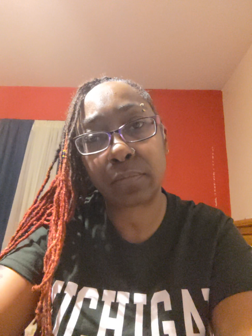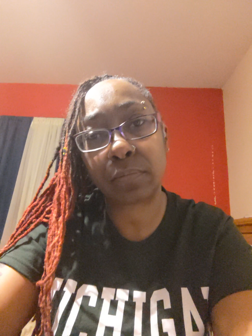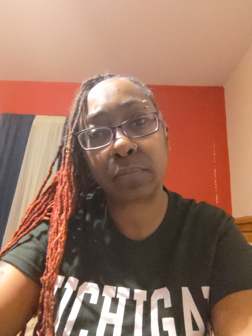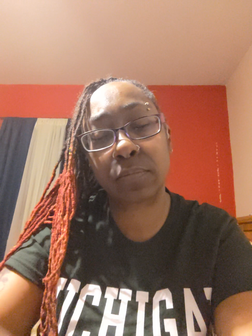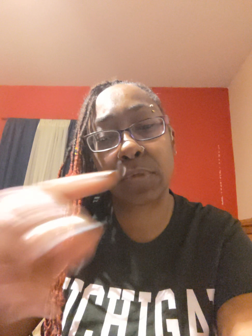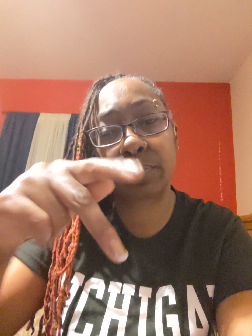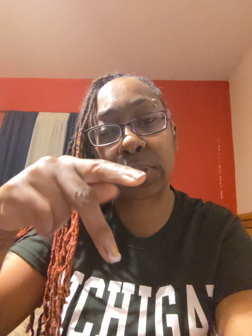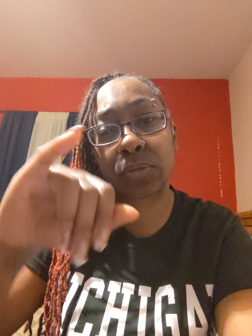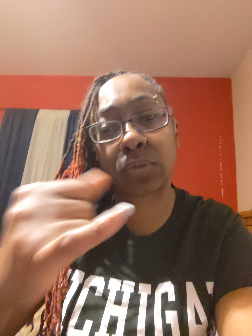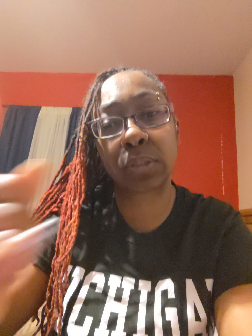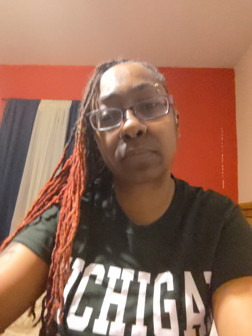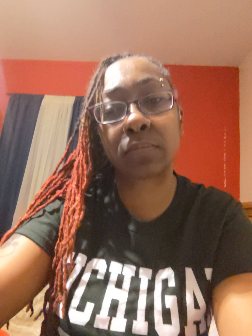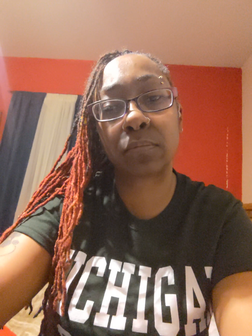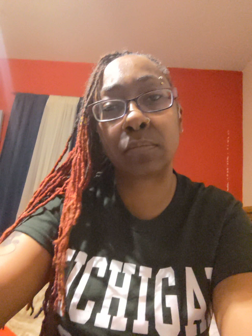pajamas